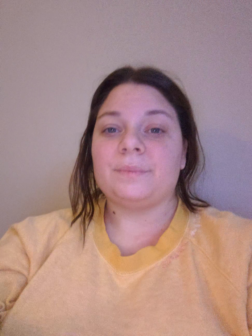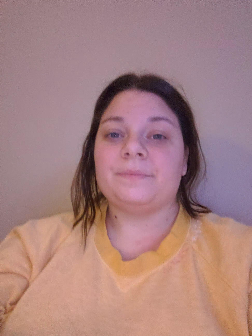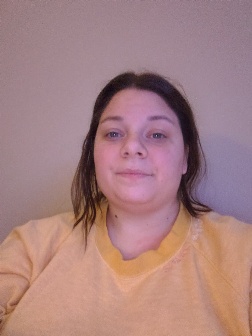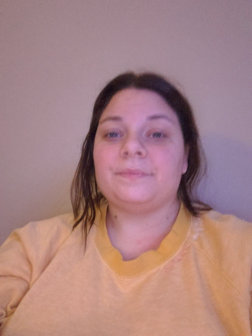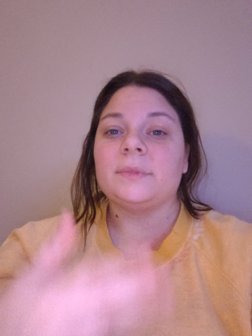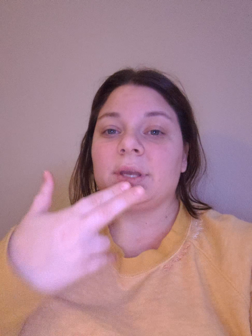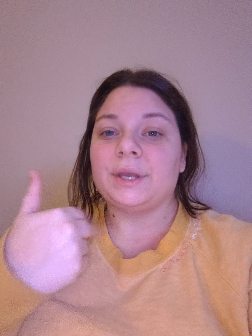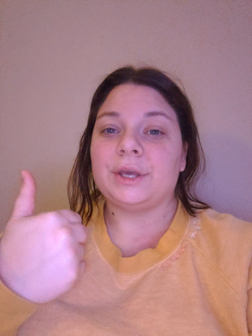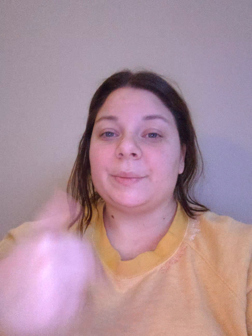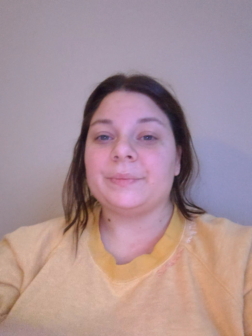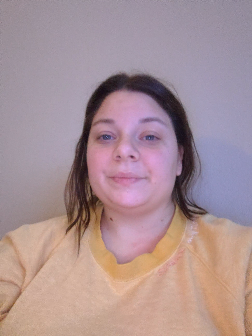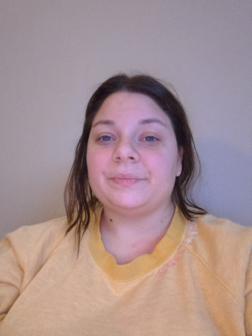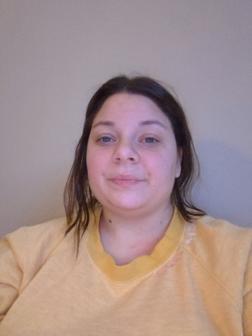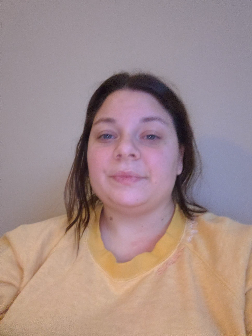cute